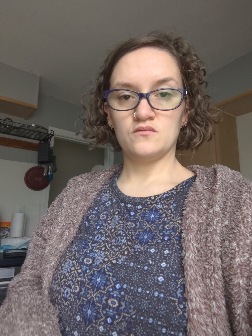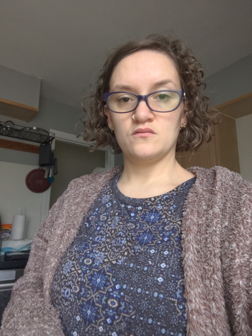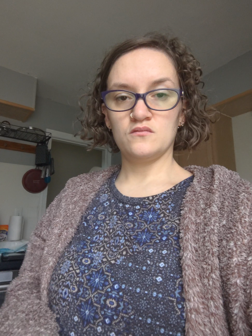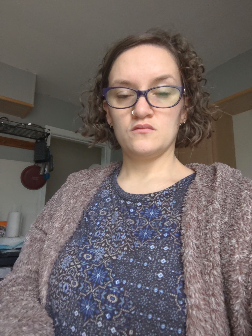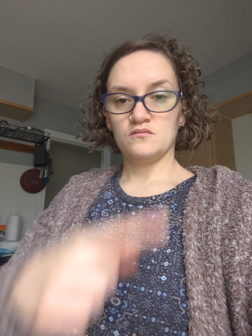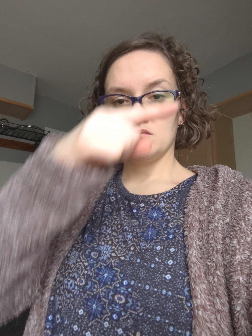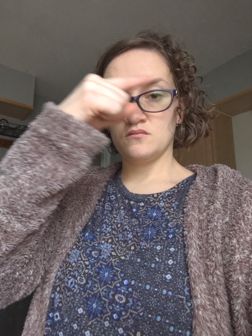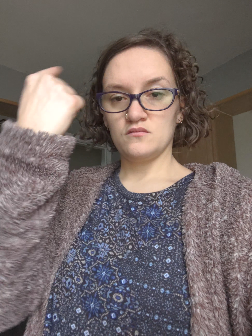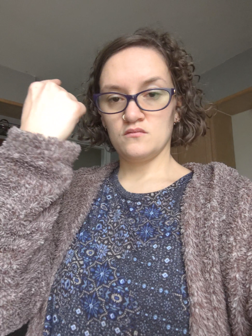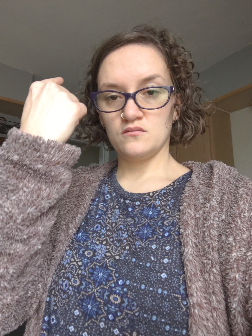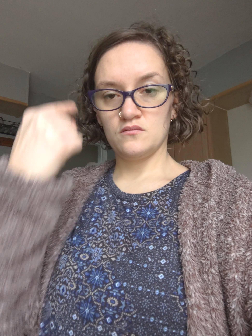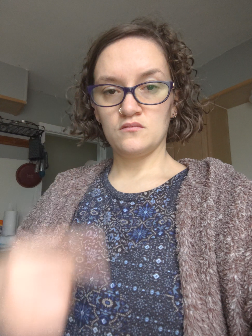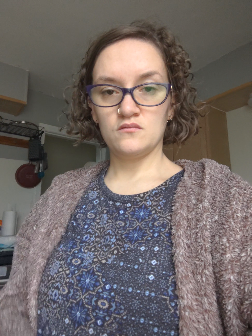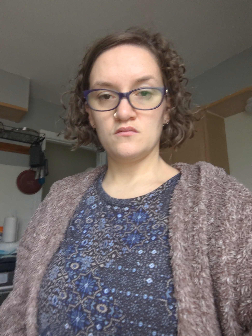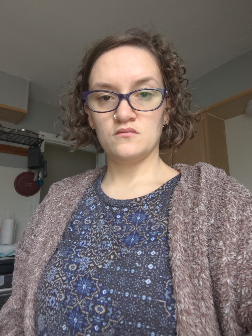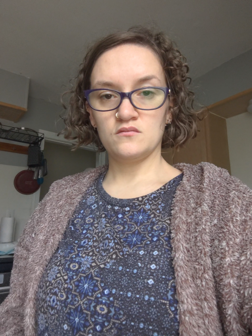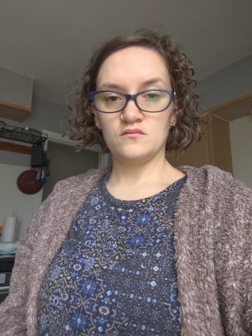black